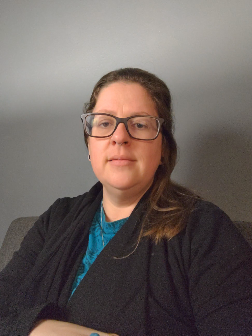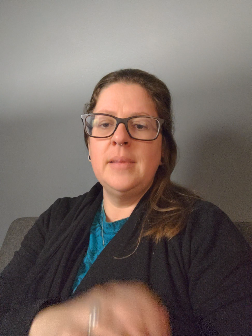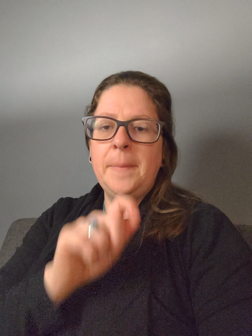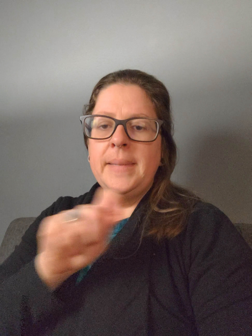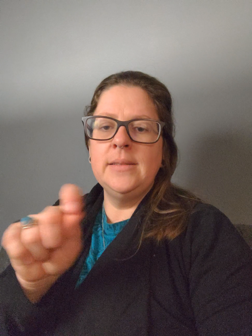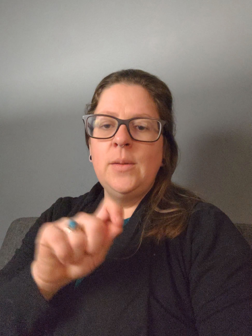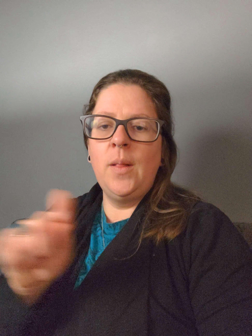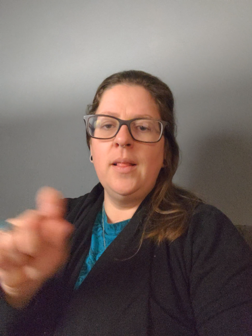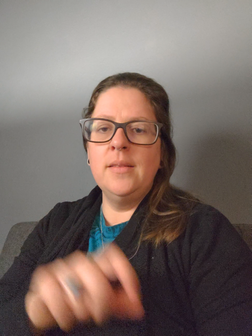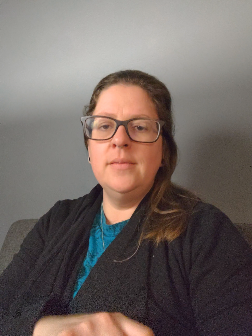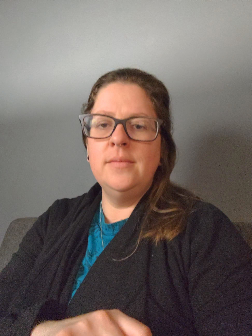pencil